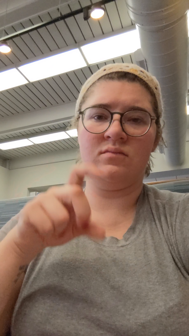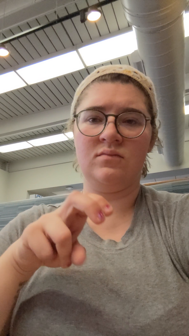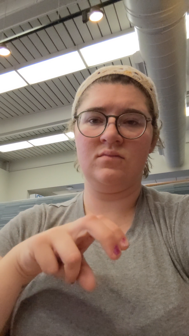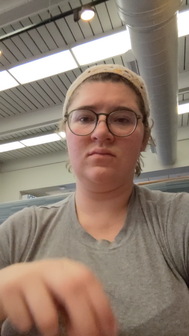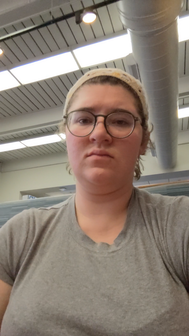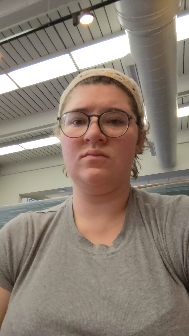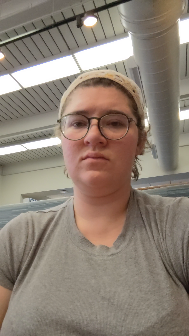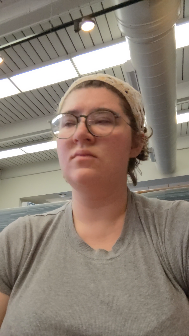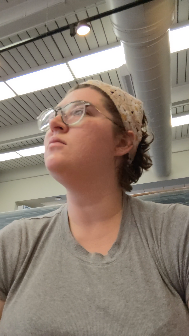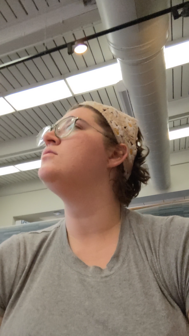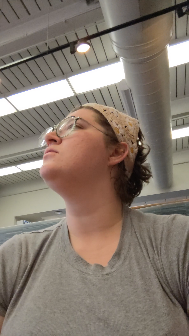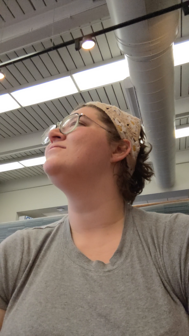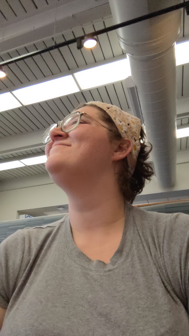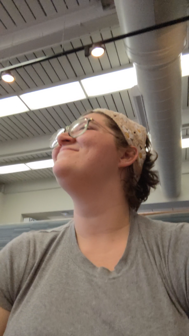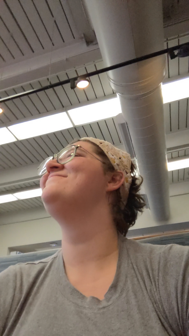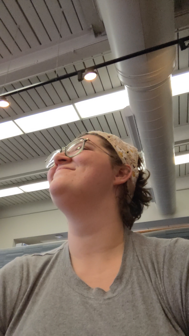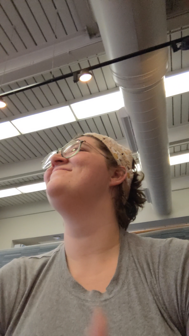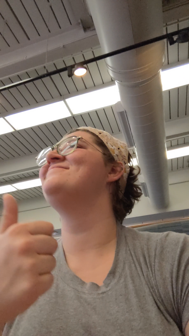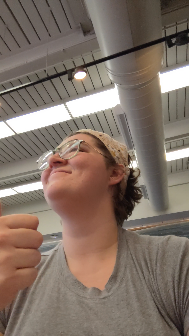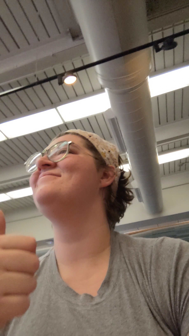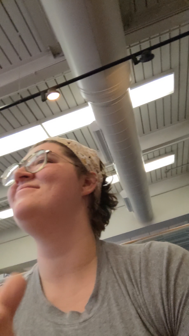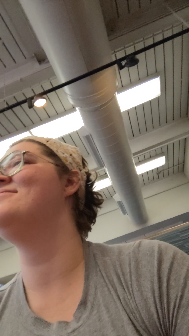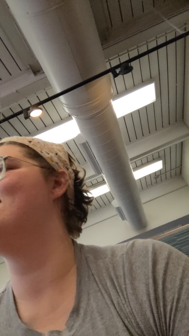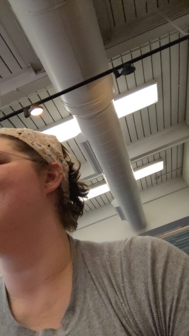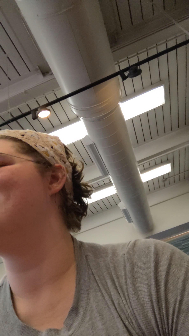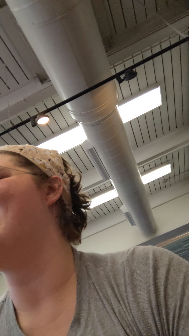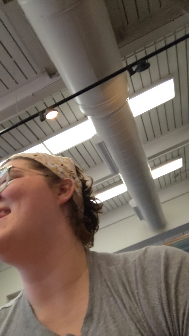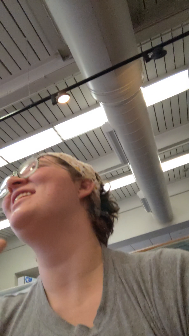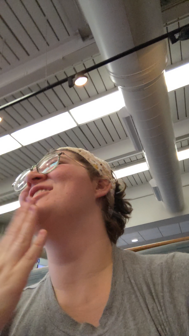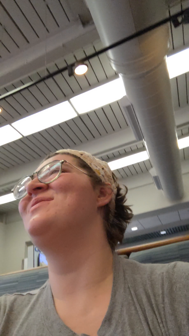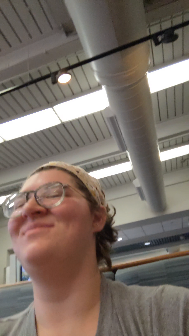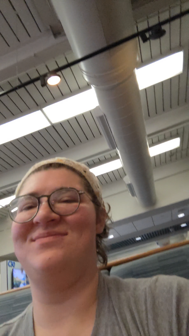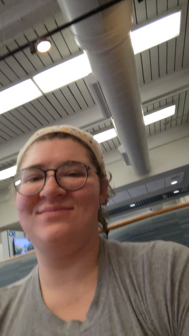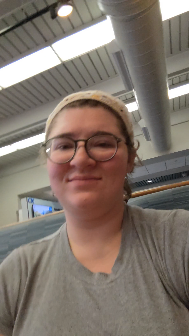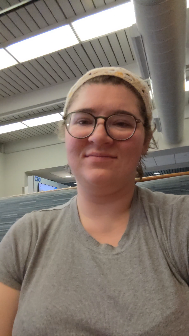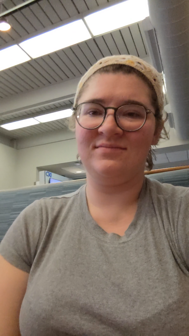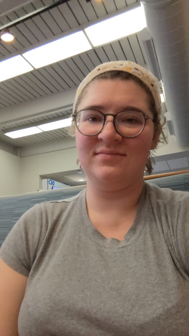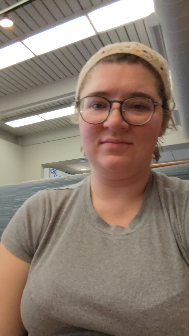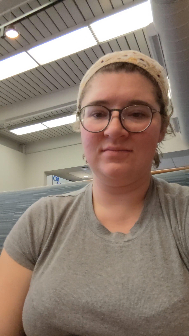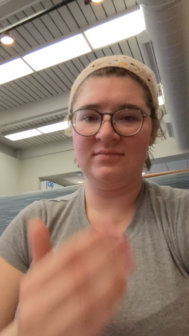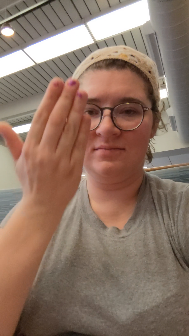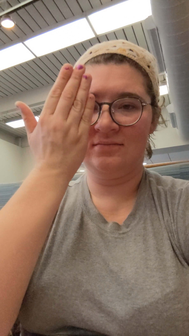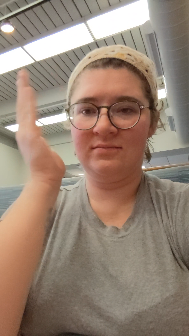peekaboo